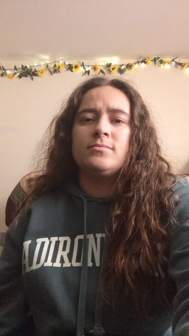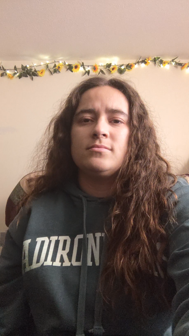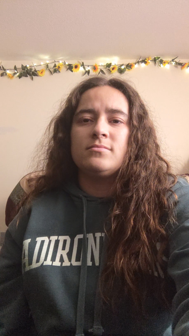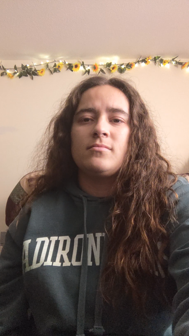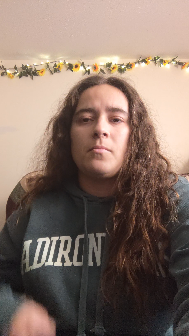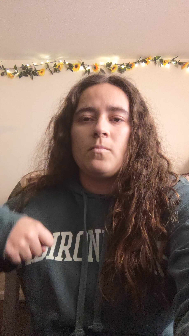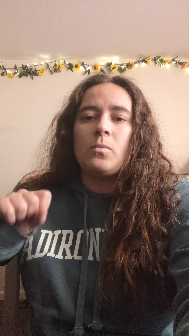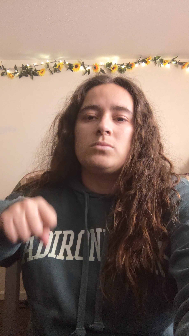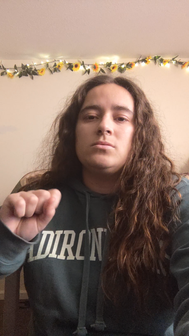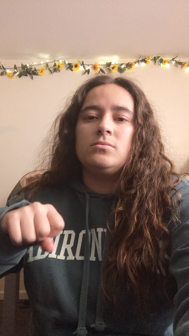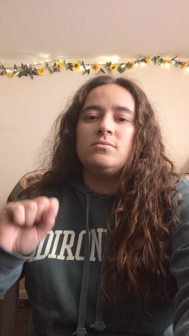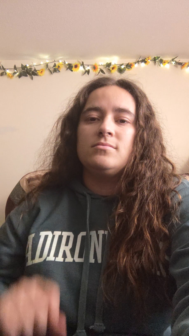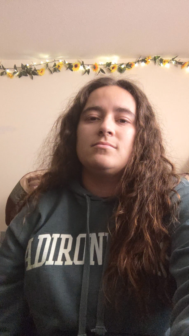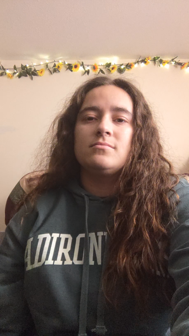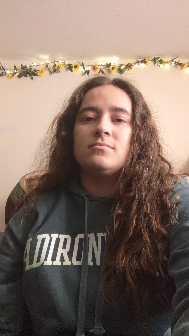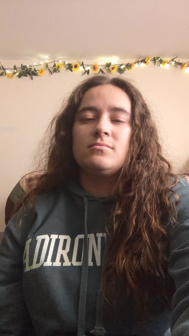motorcycle